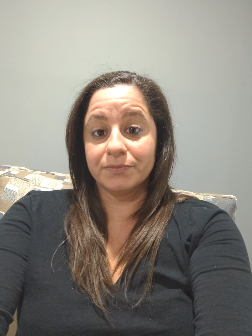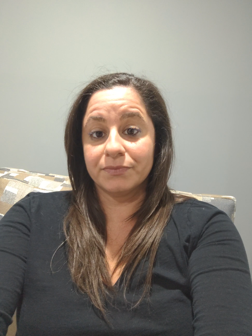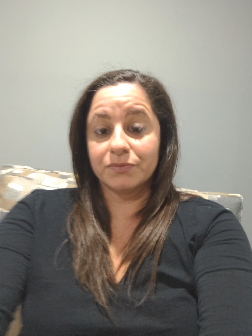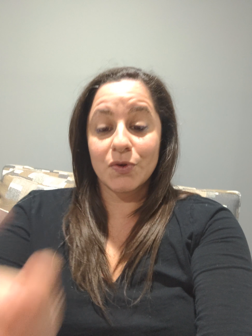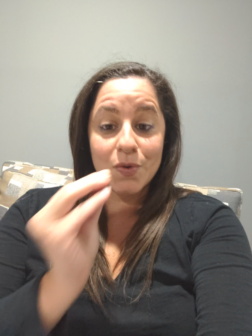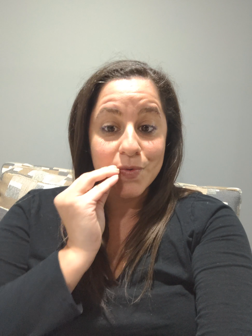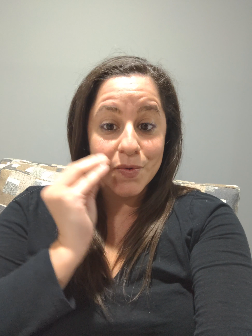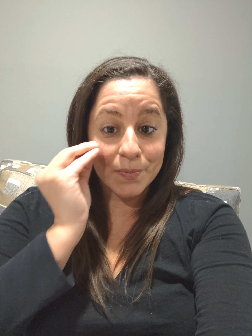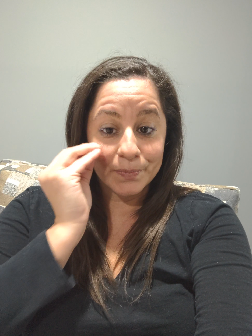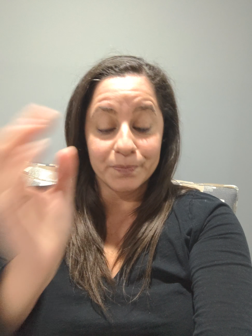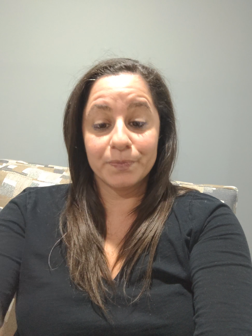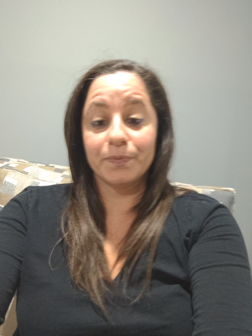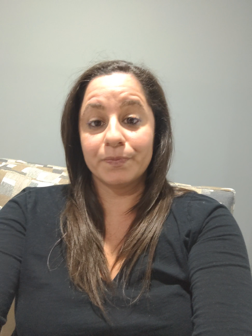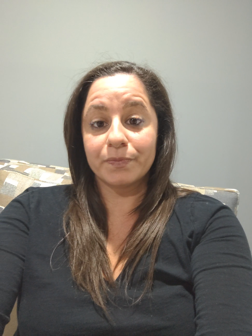home